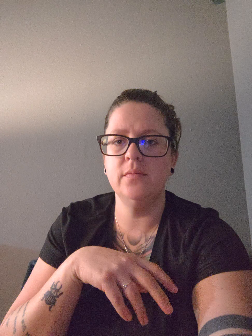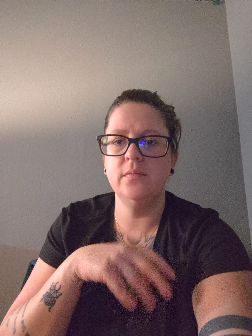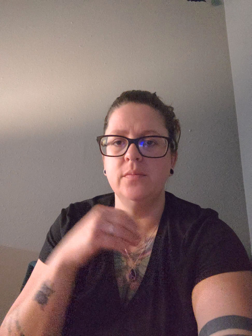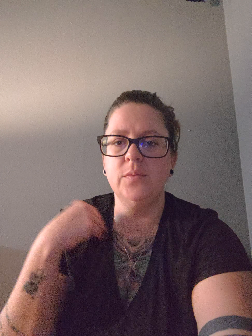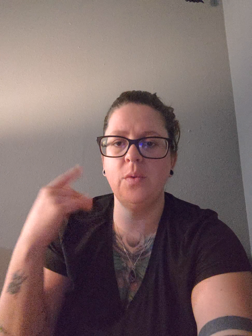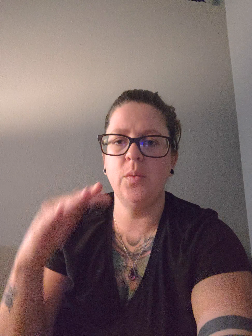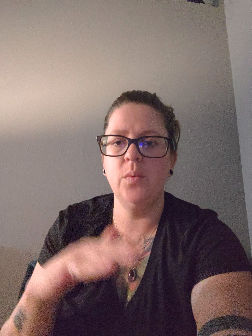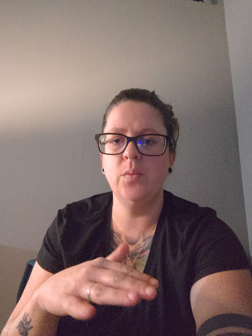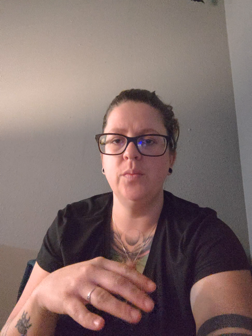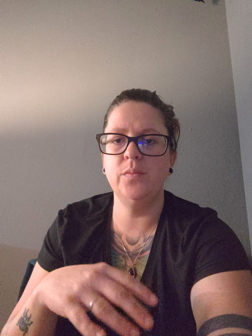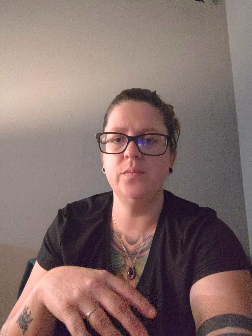snow